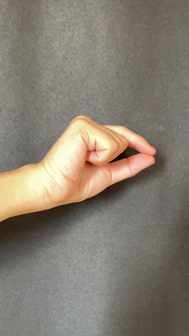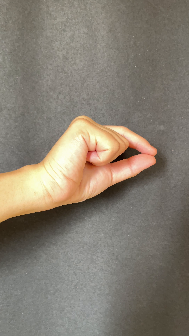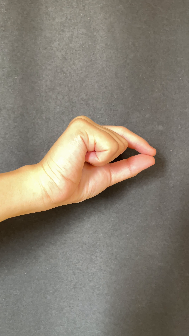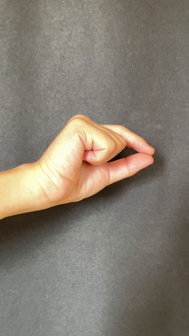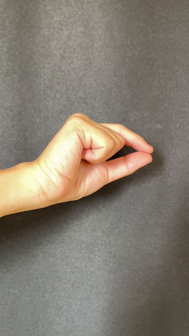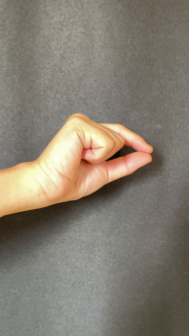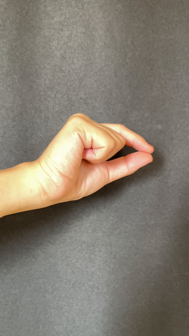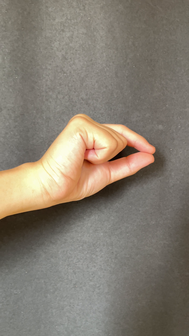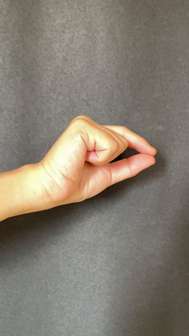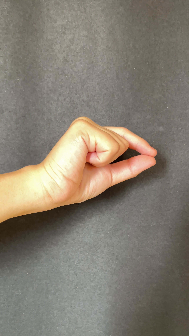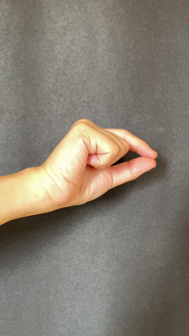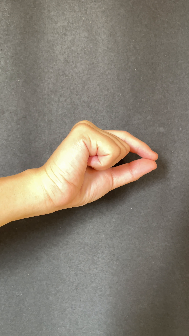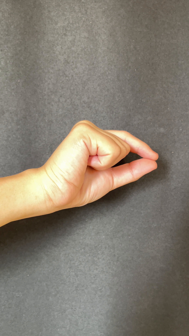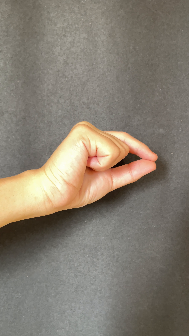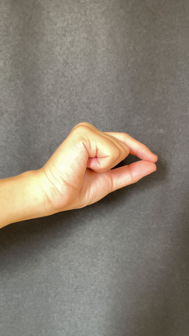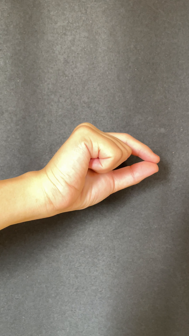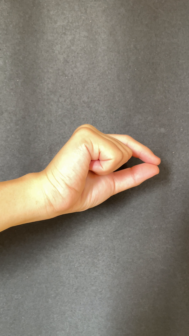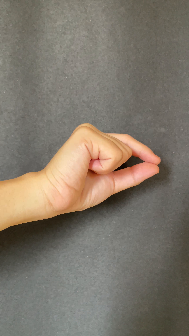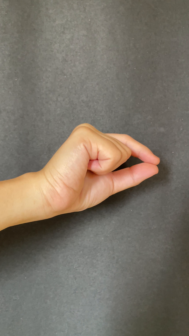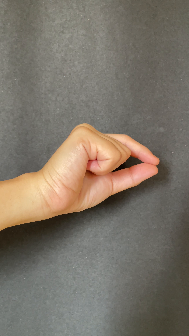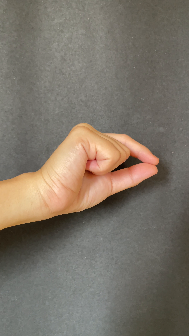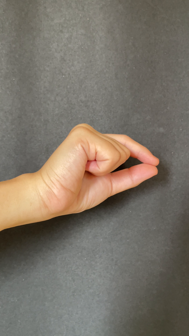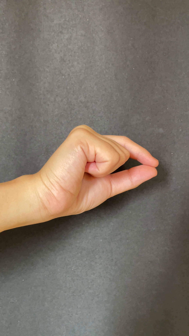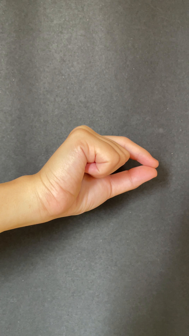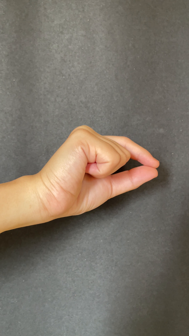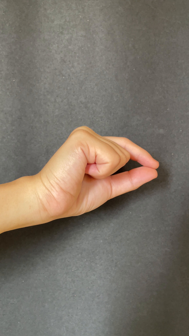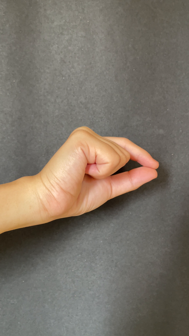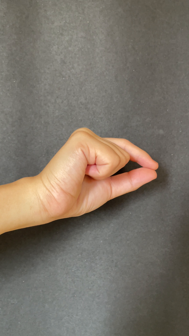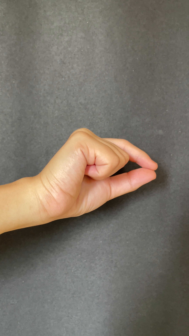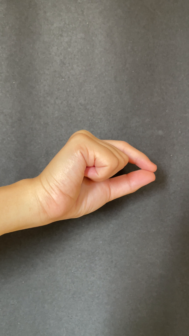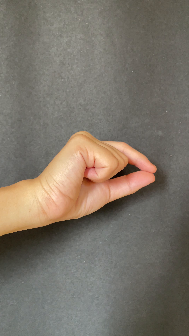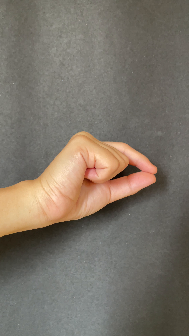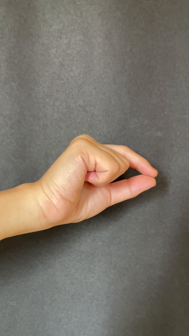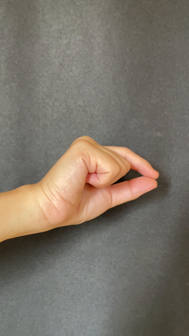क्ष